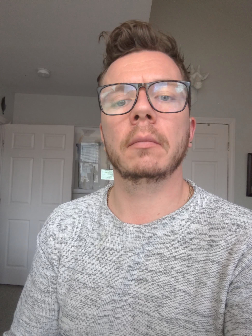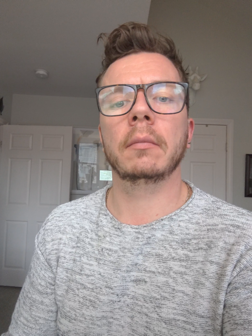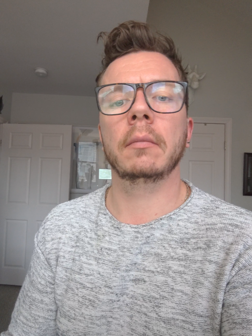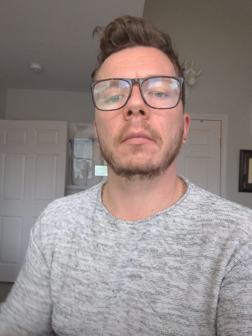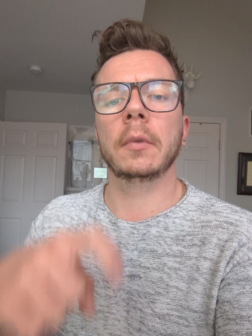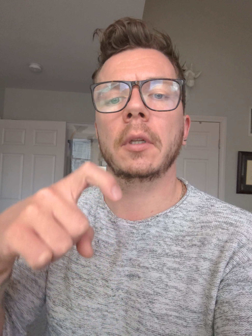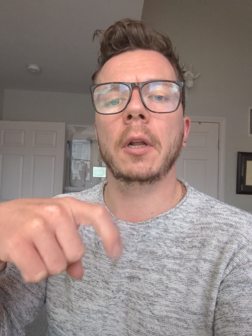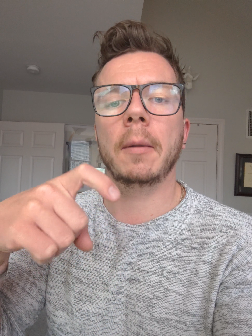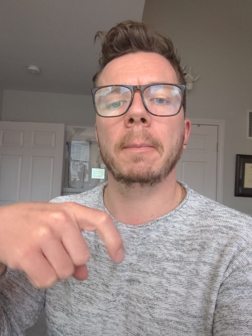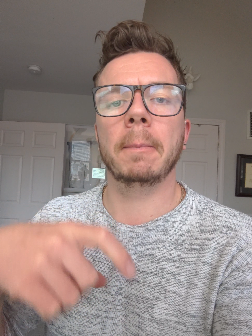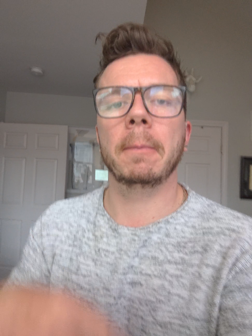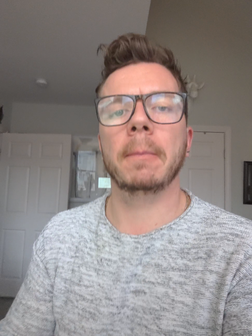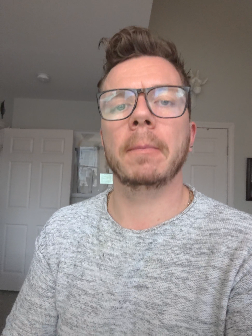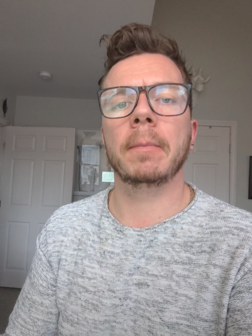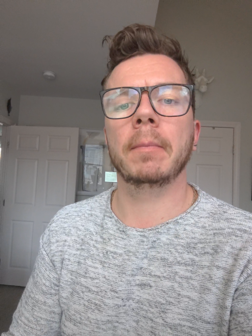time